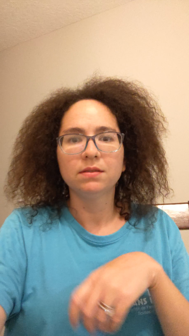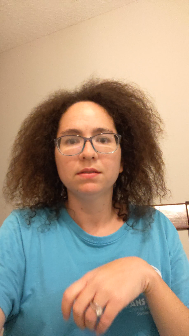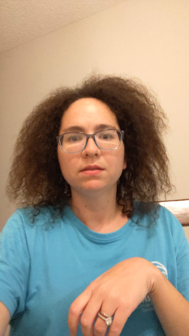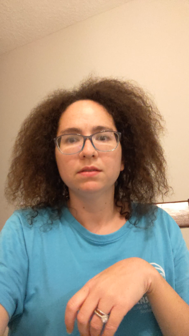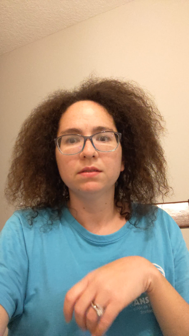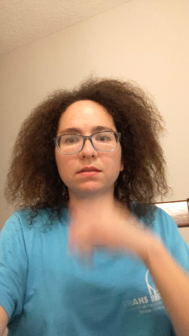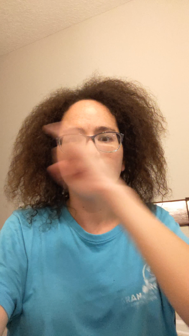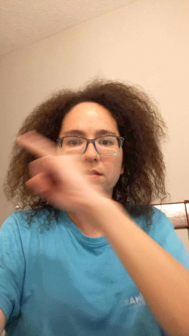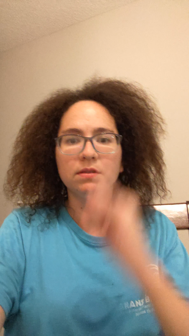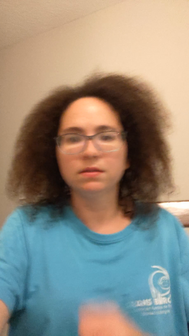draw